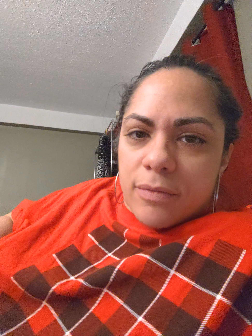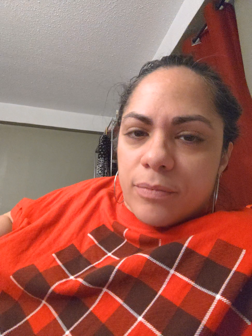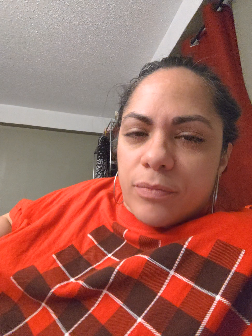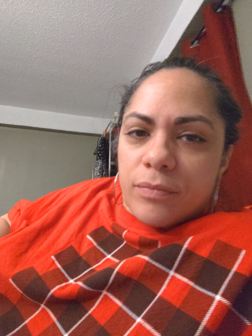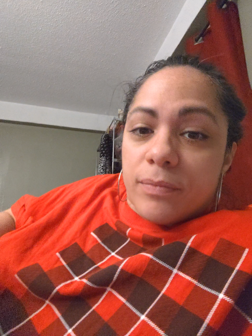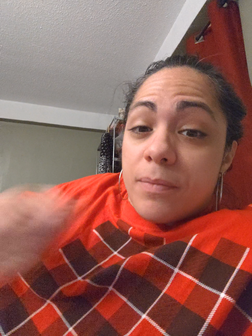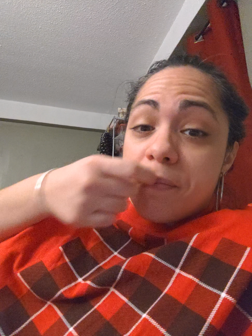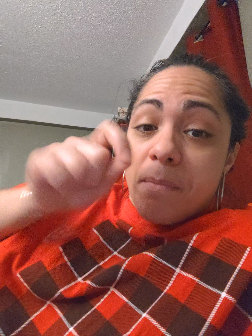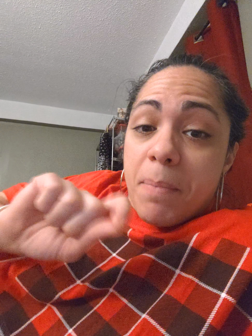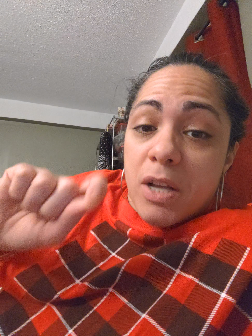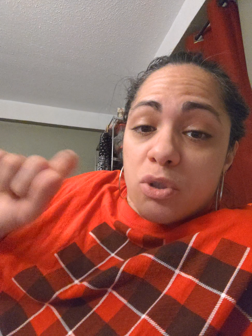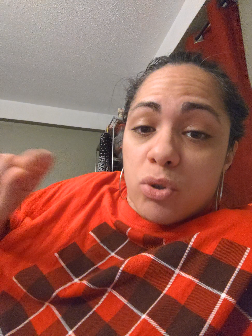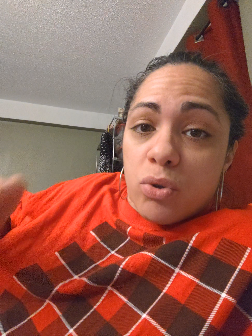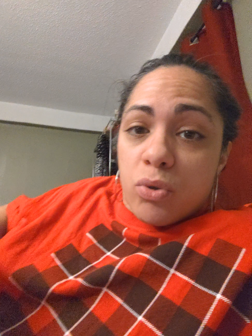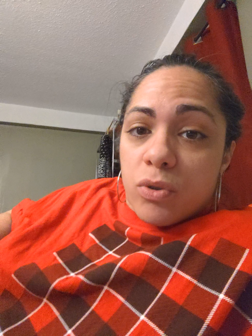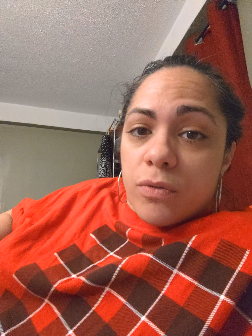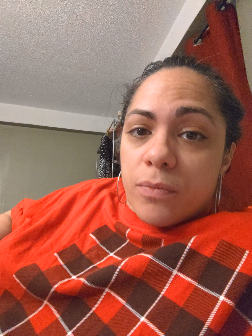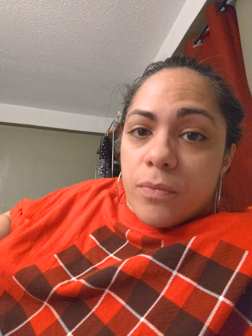pencil